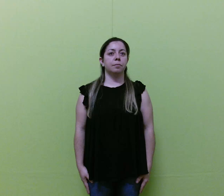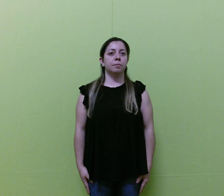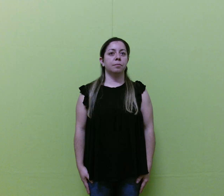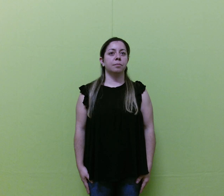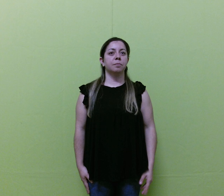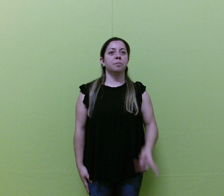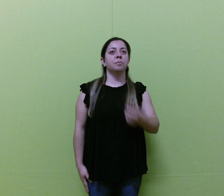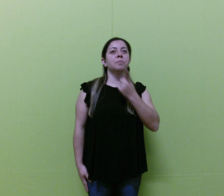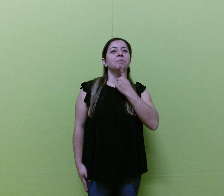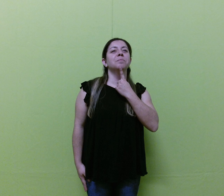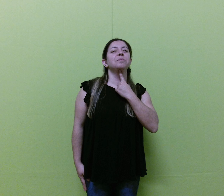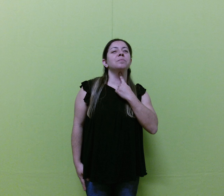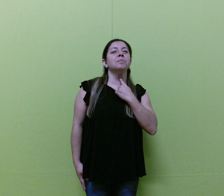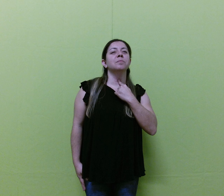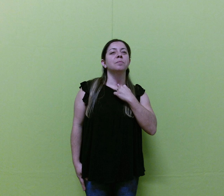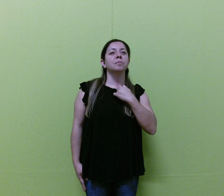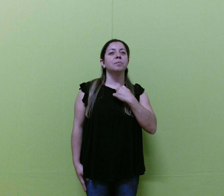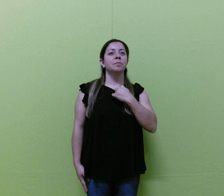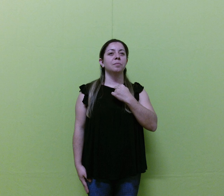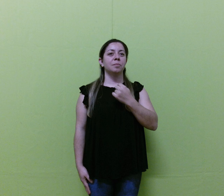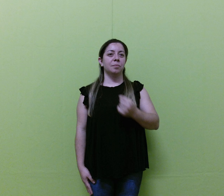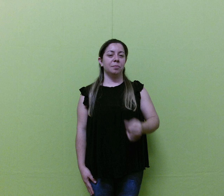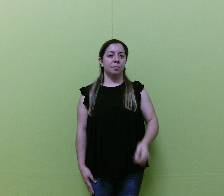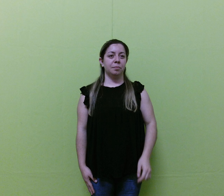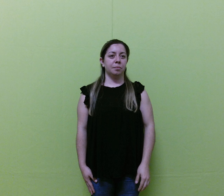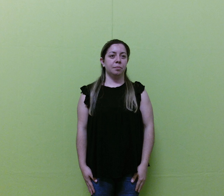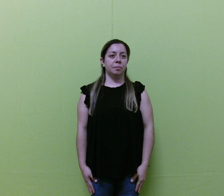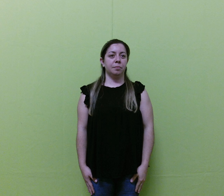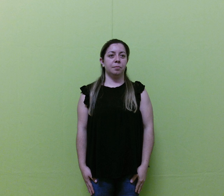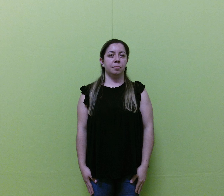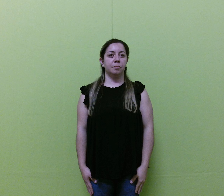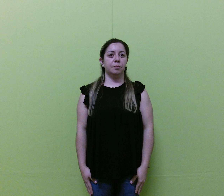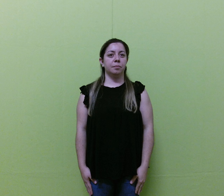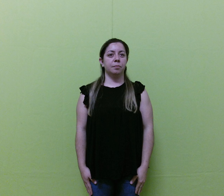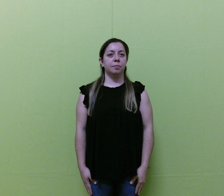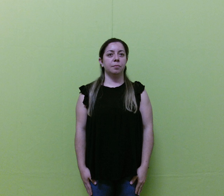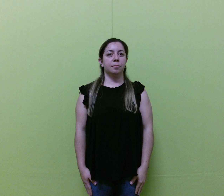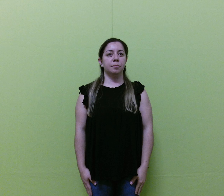vontade